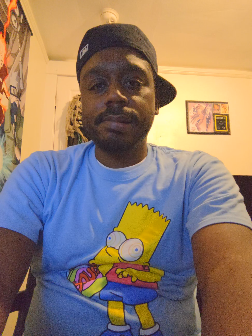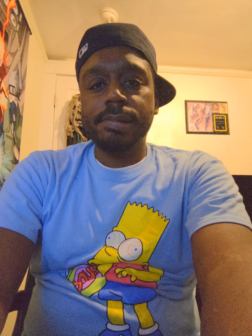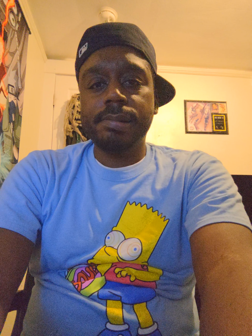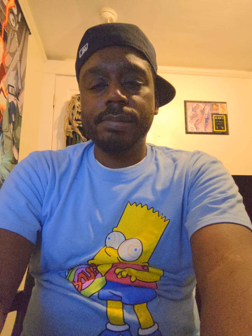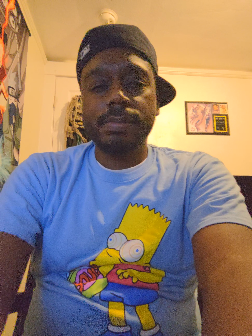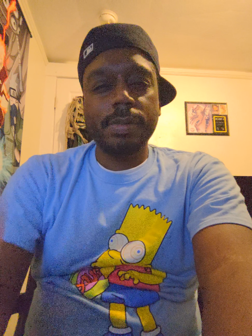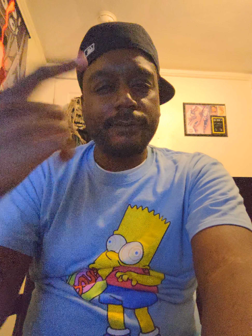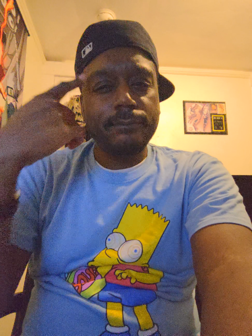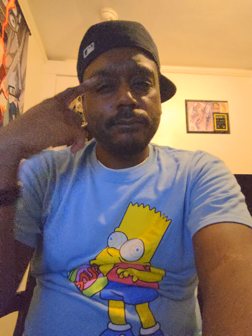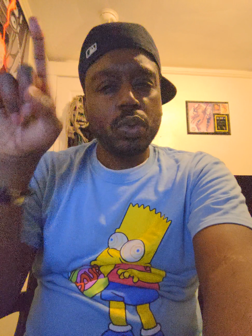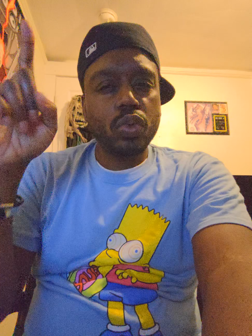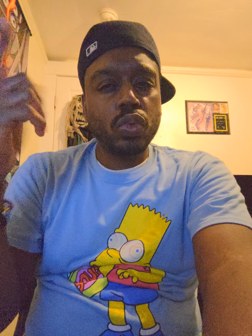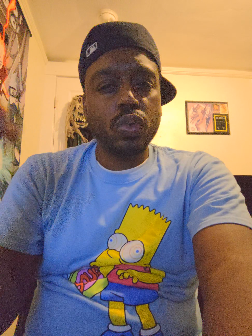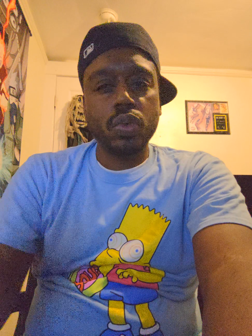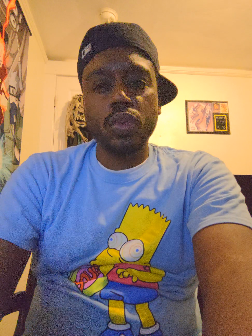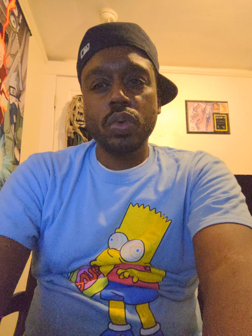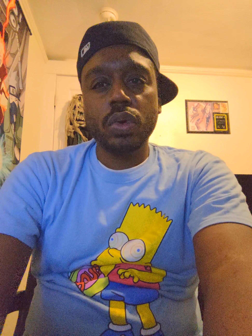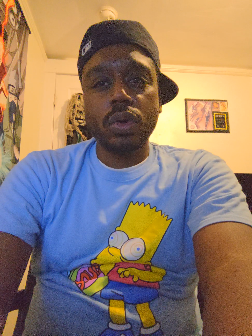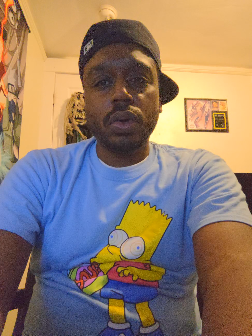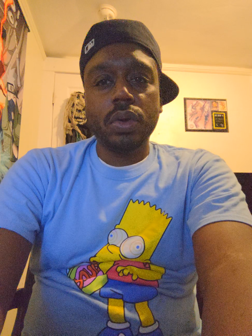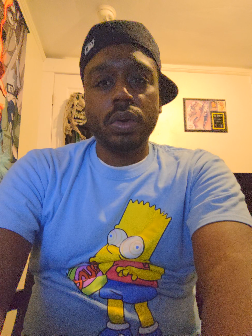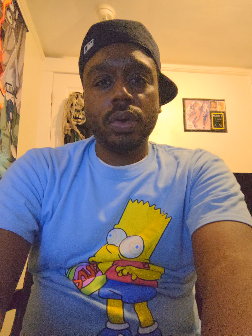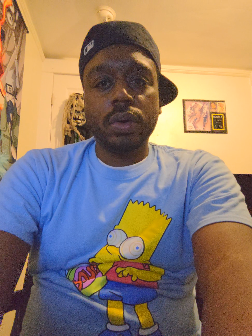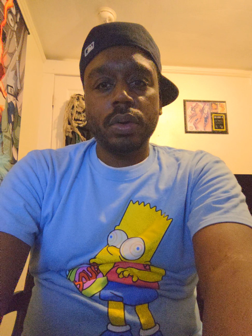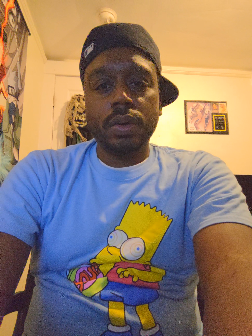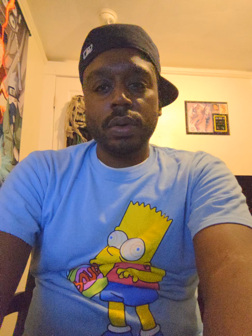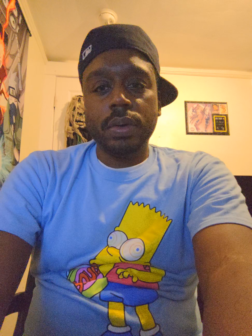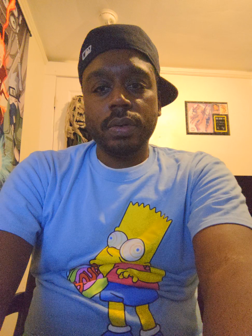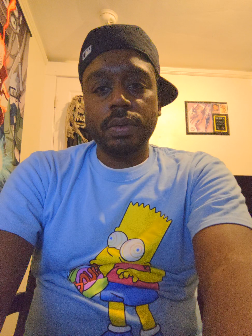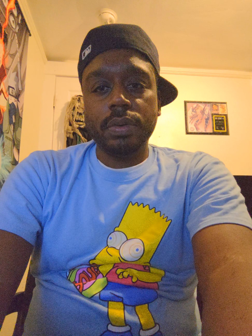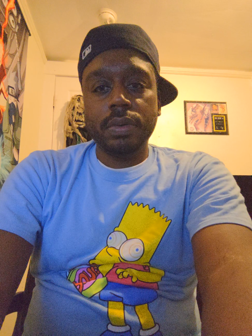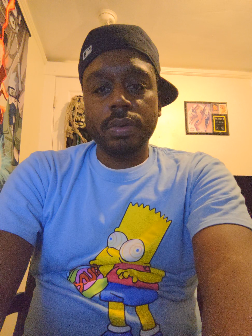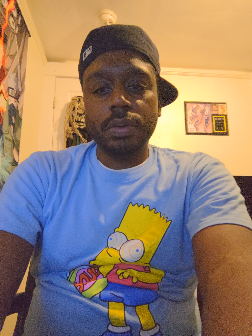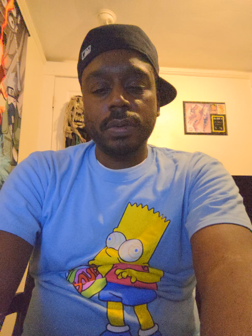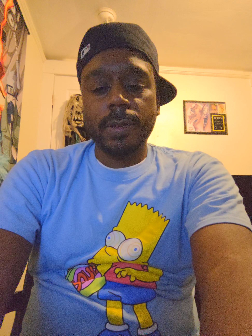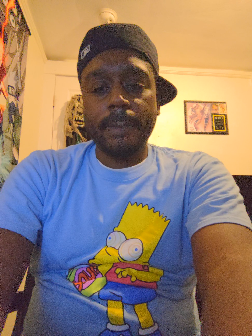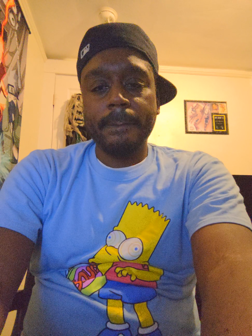for